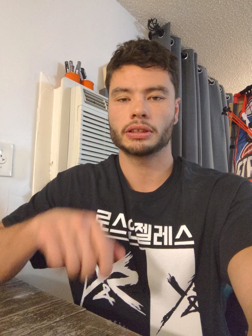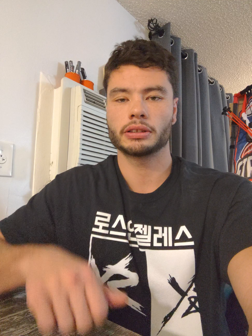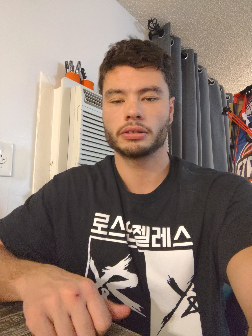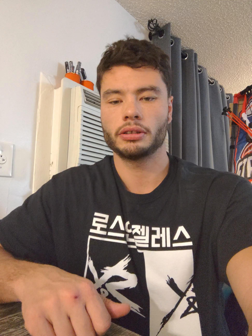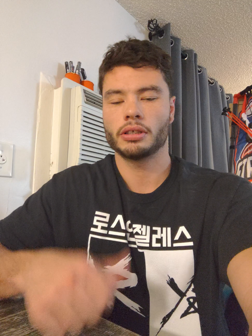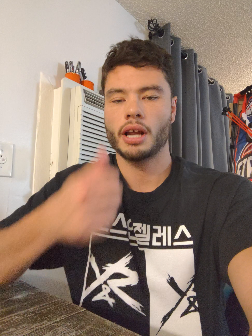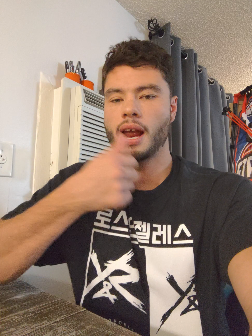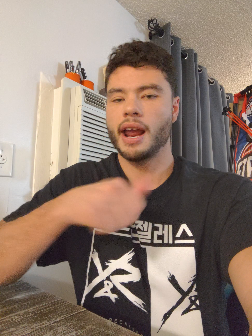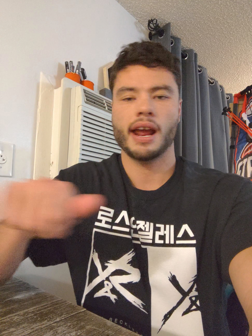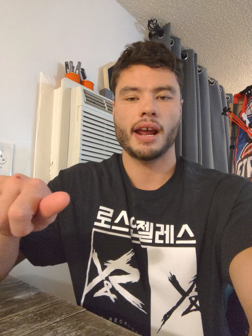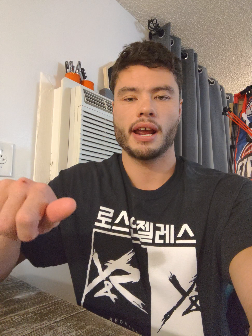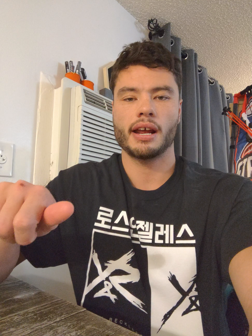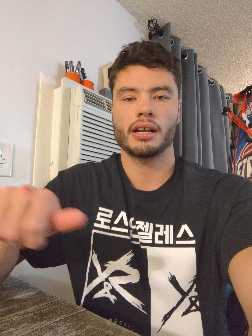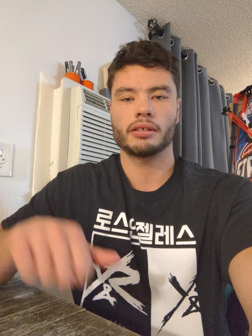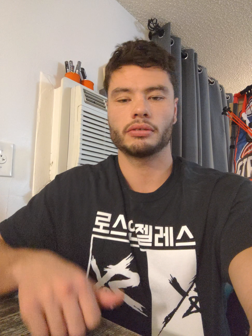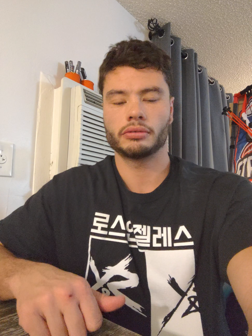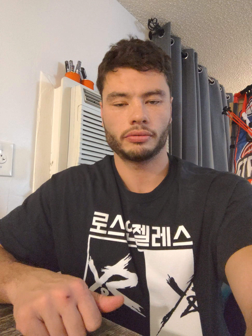any